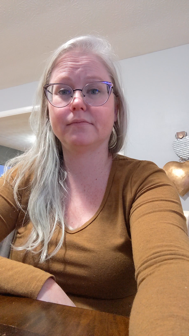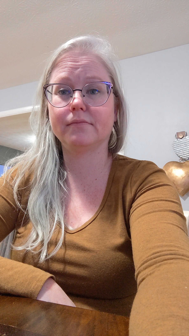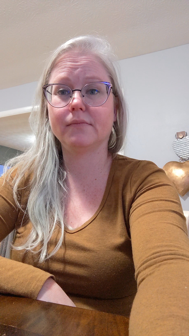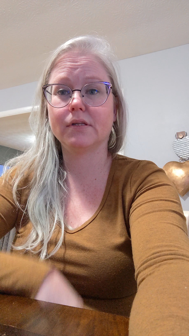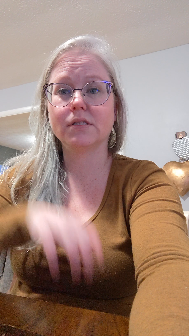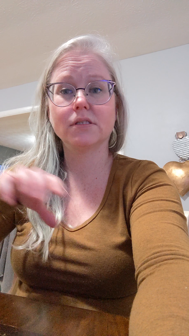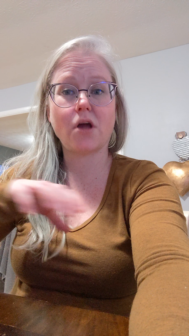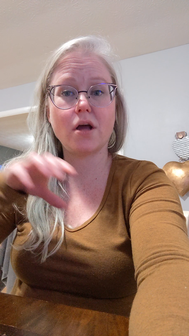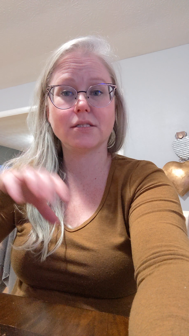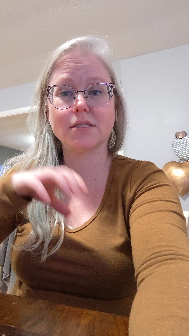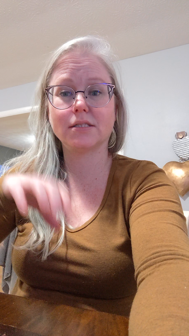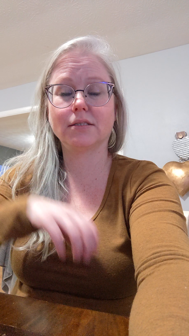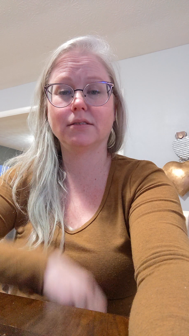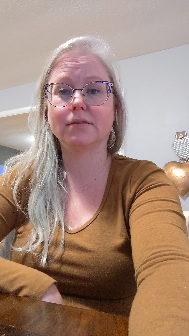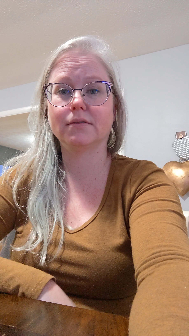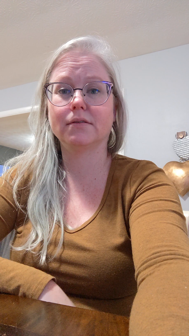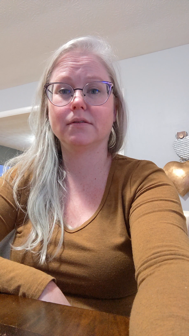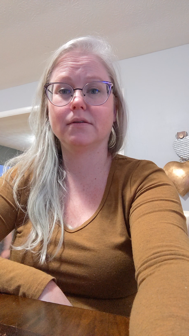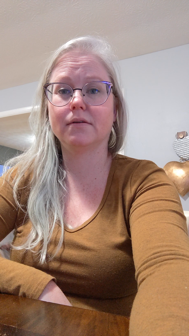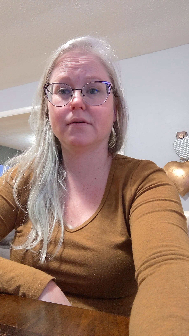does